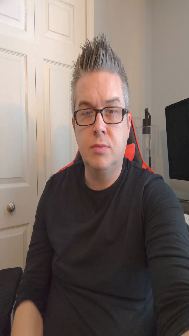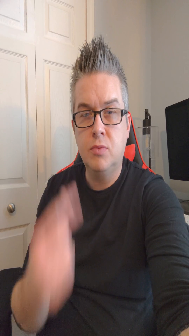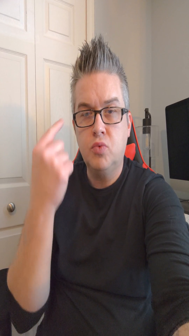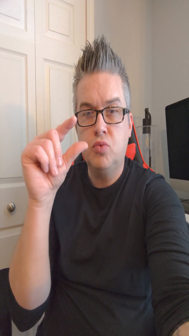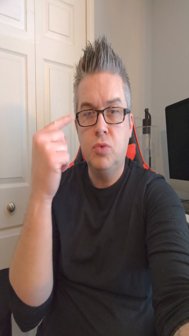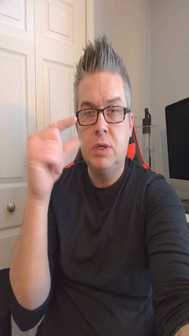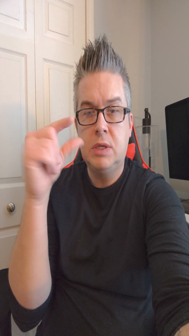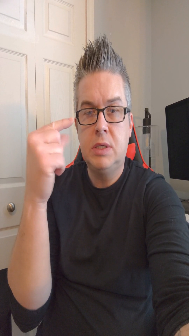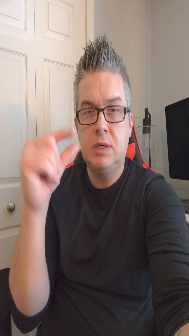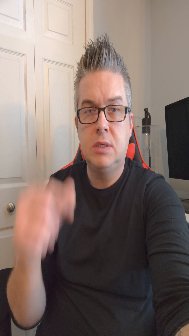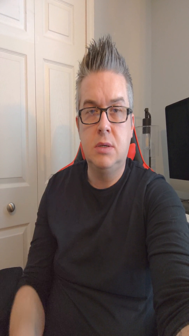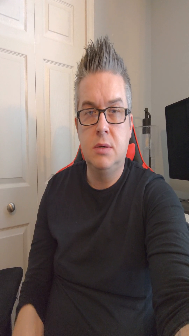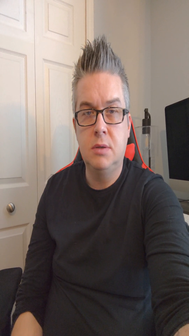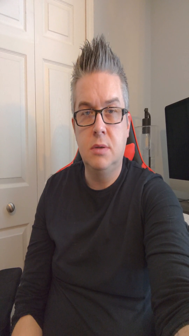green